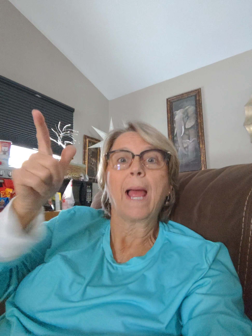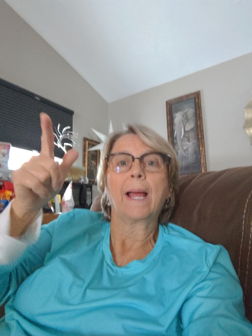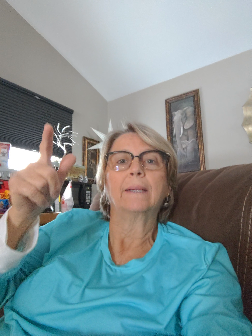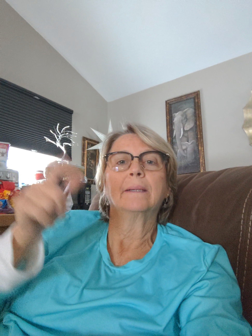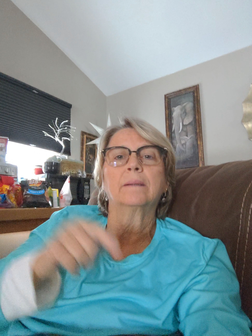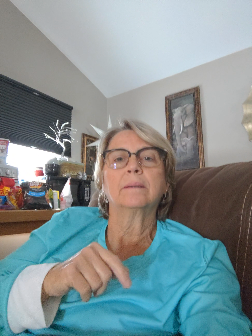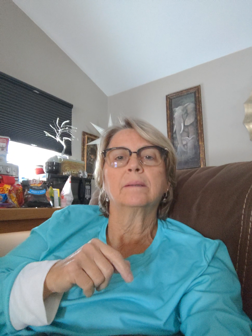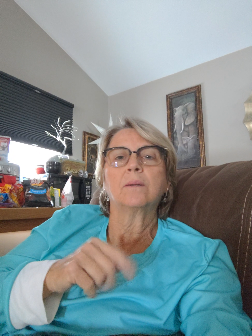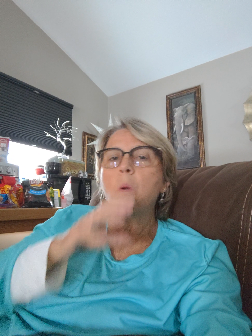awake